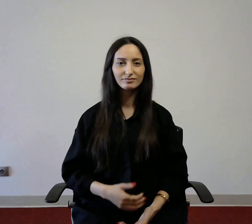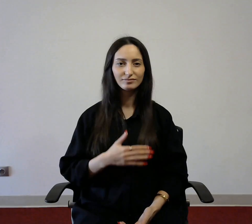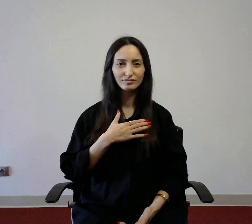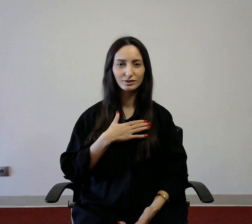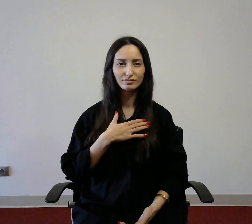mənə